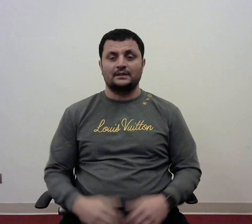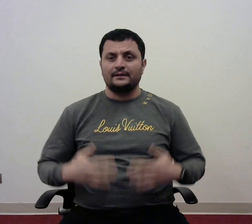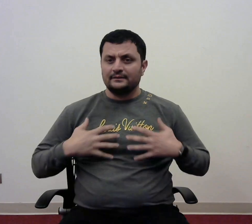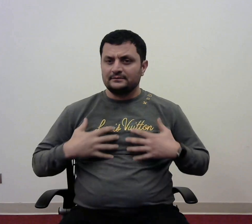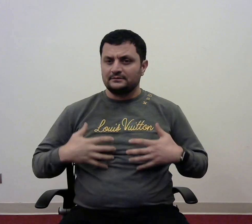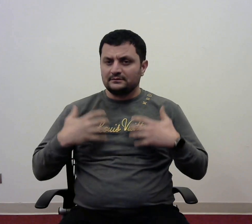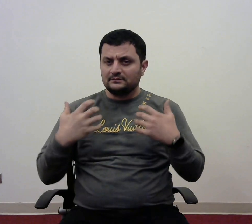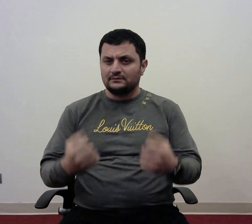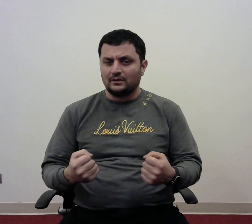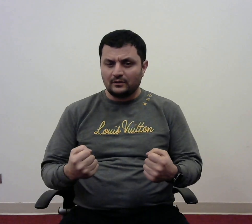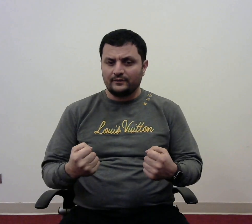sağlam